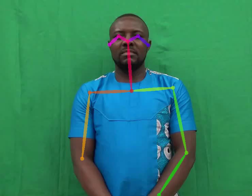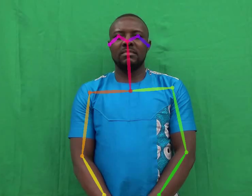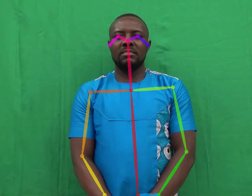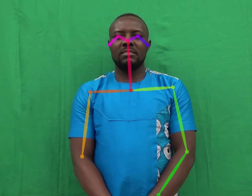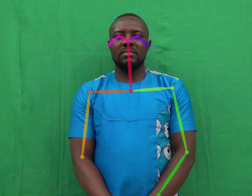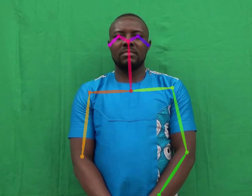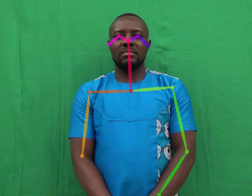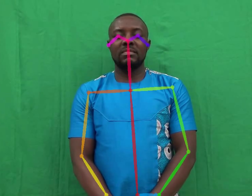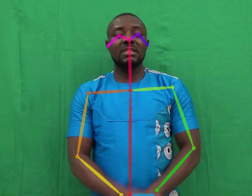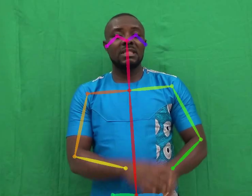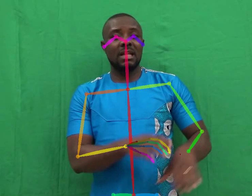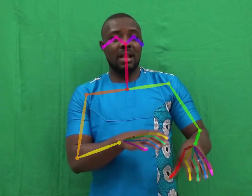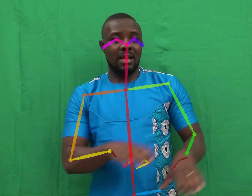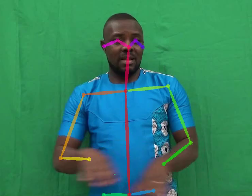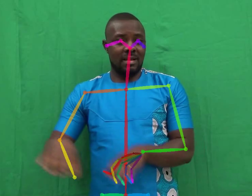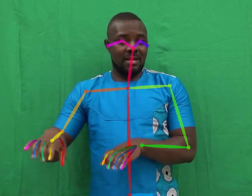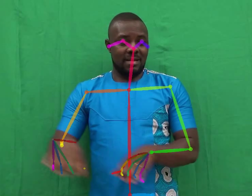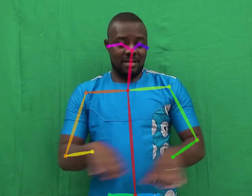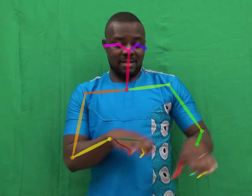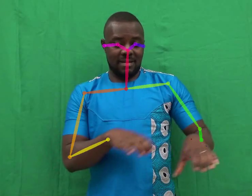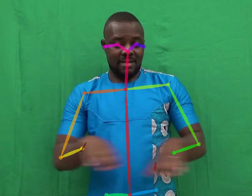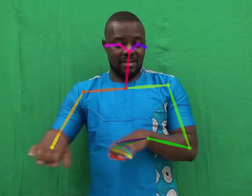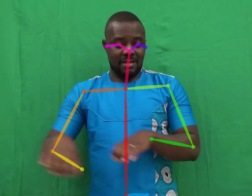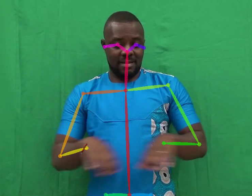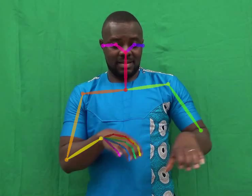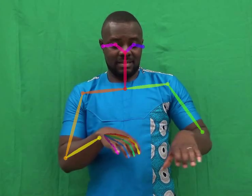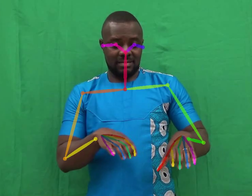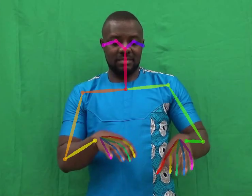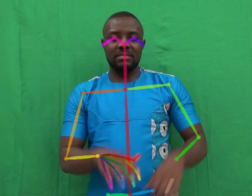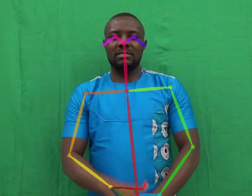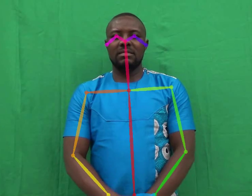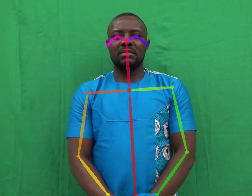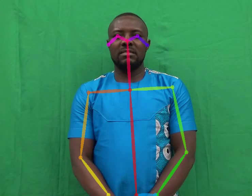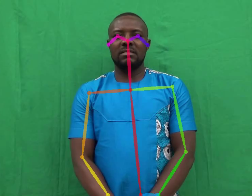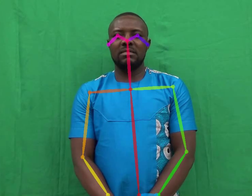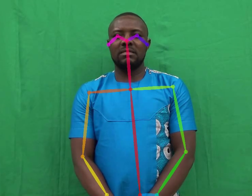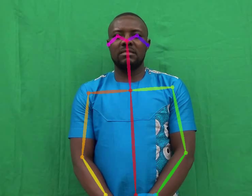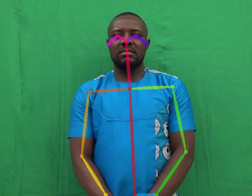act or action